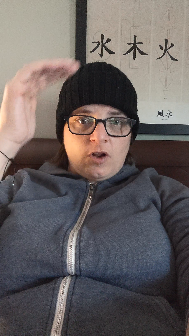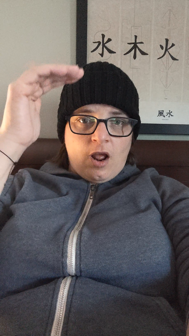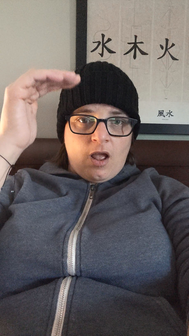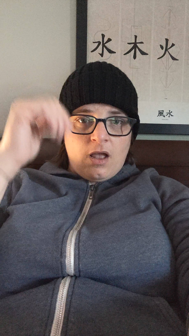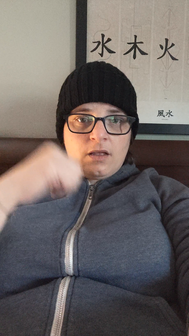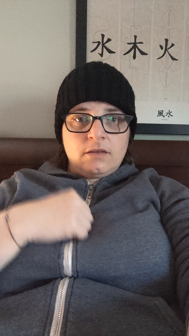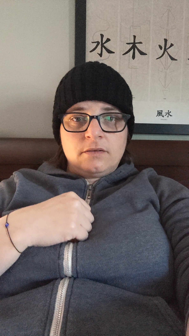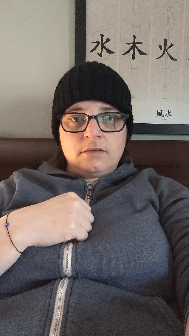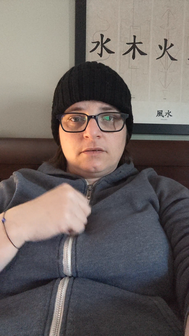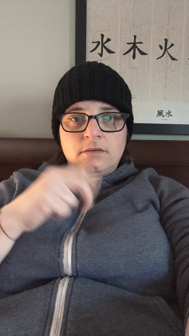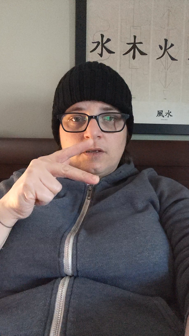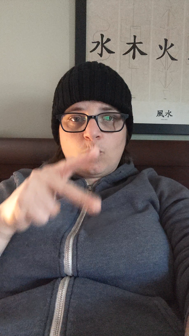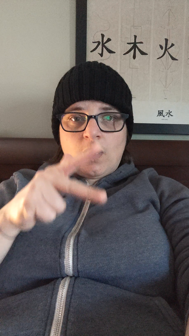garage